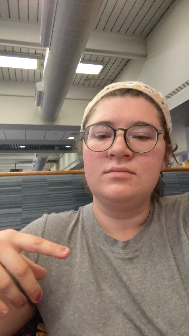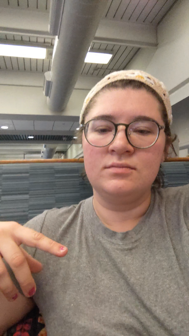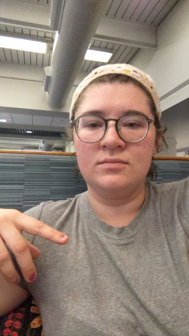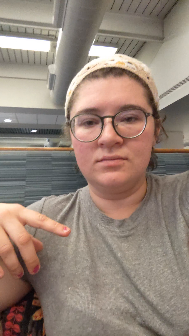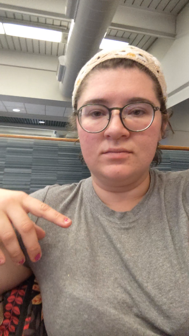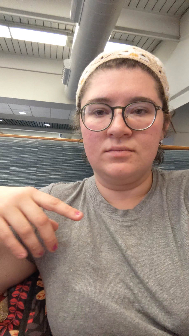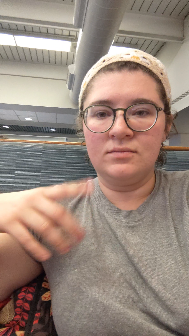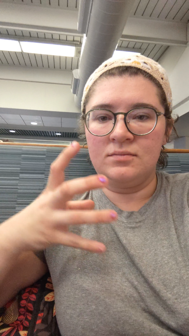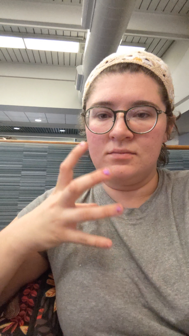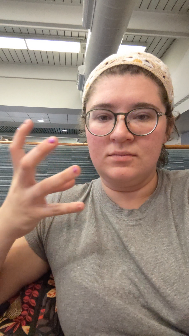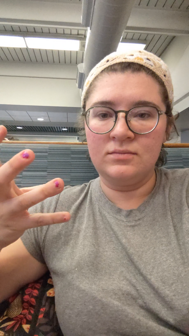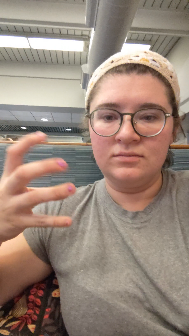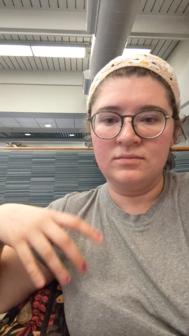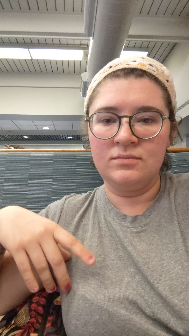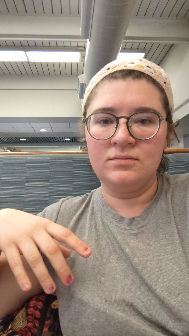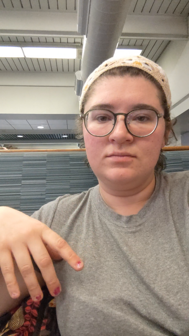much